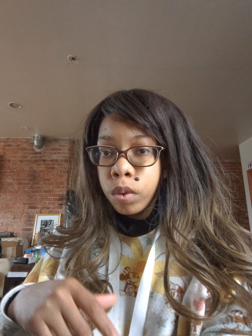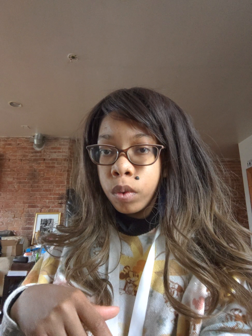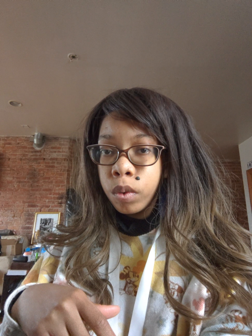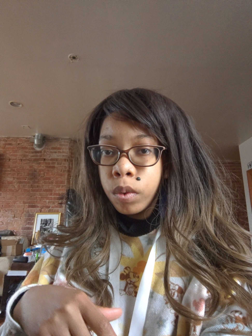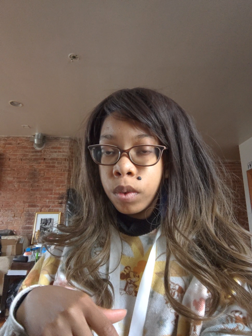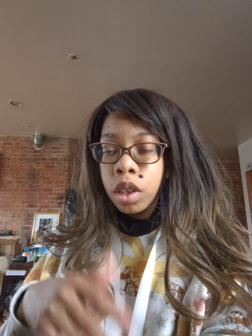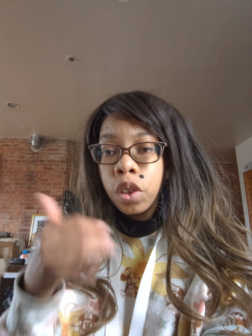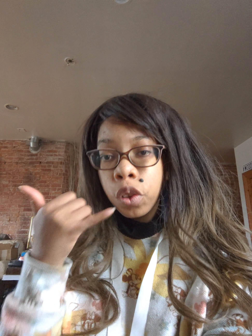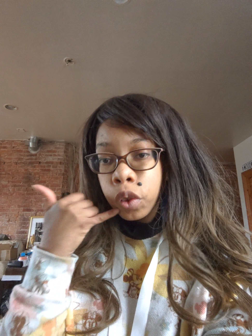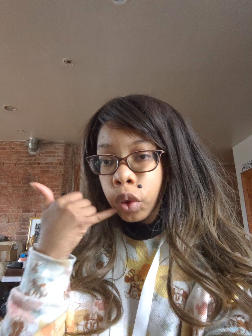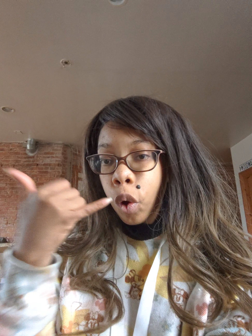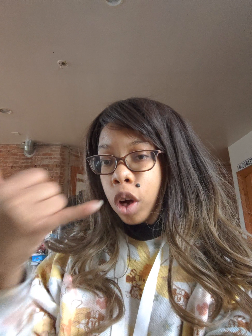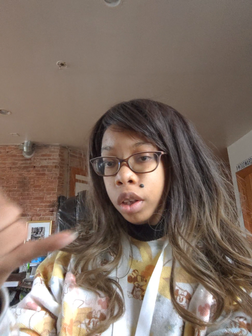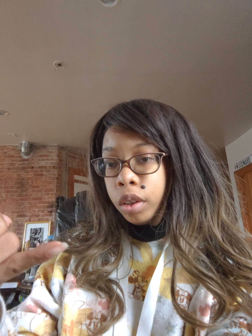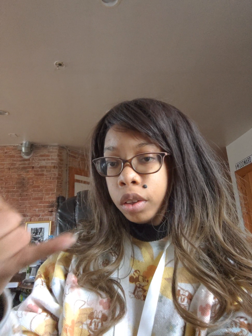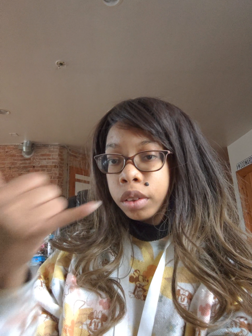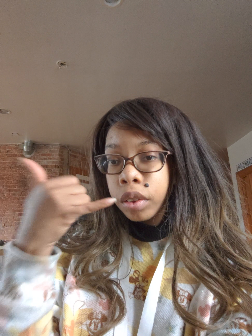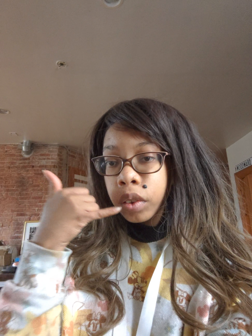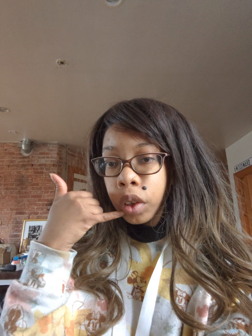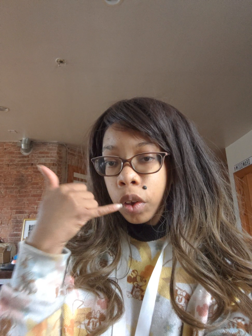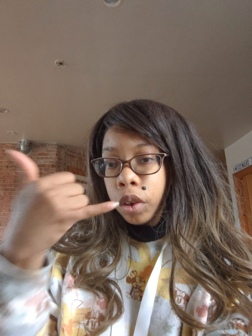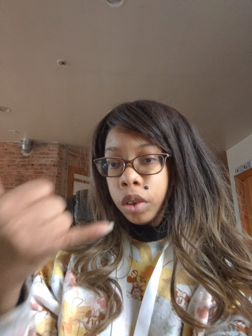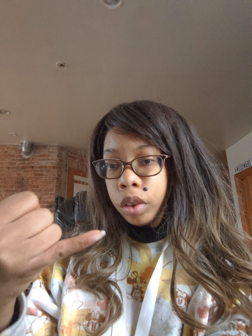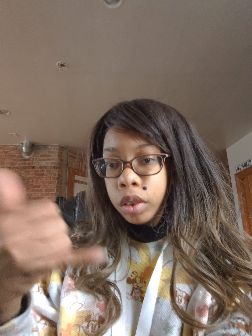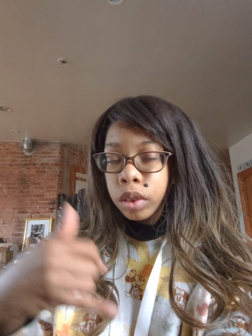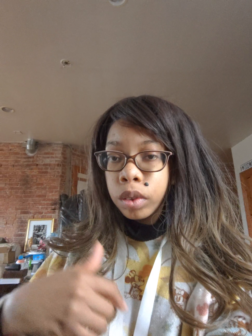call on the phone